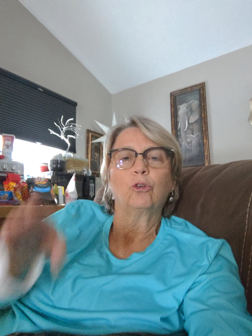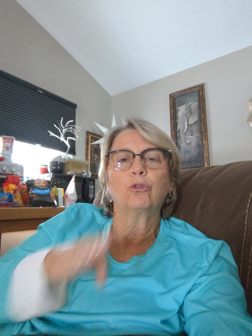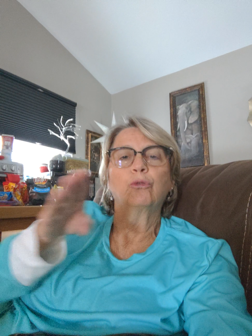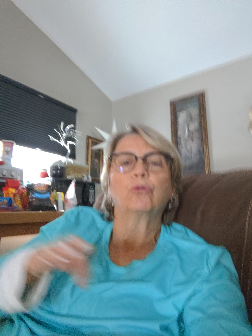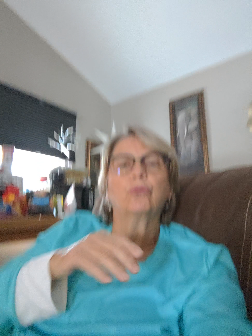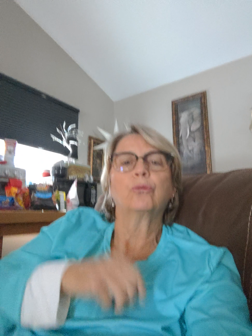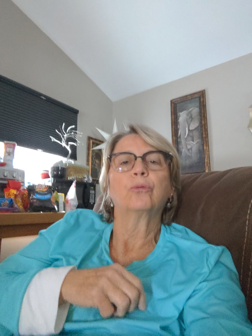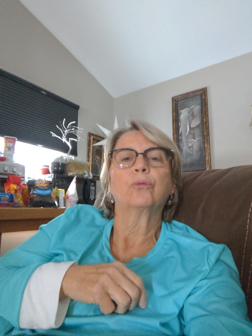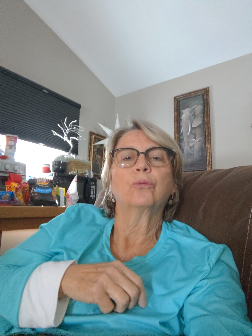dryer